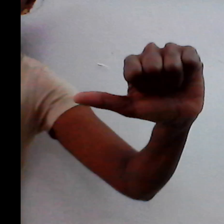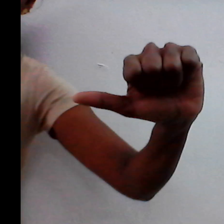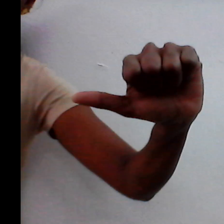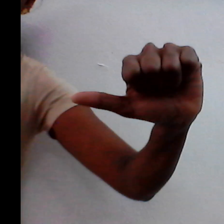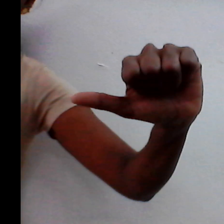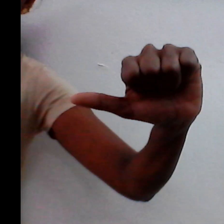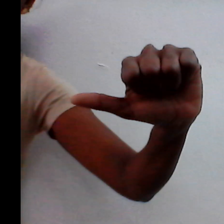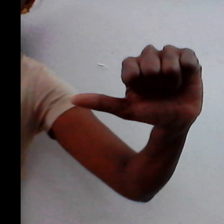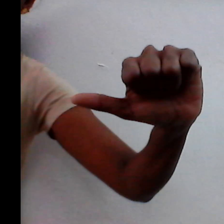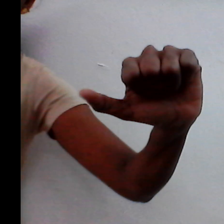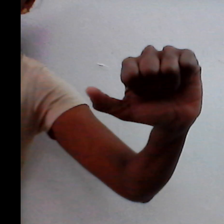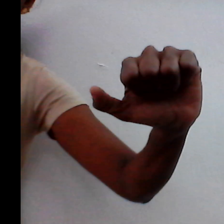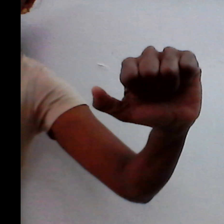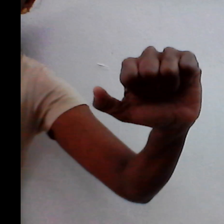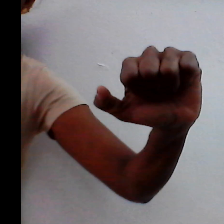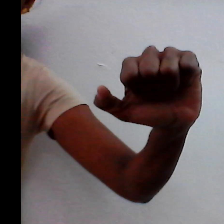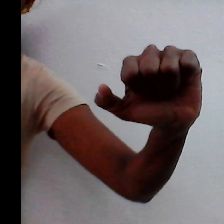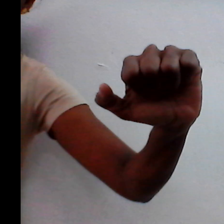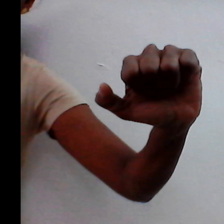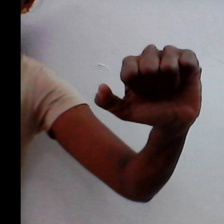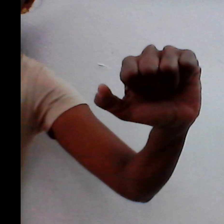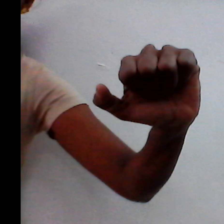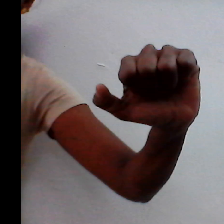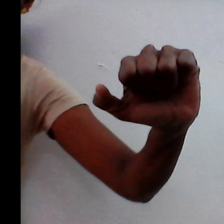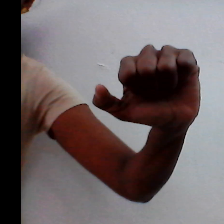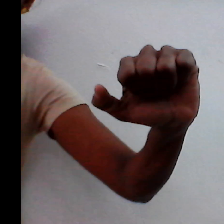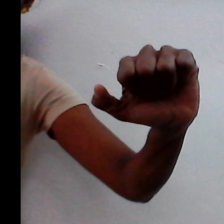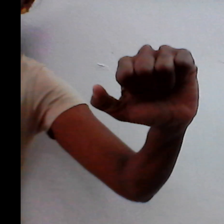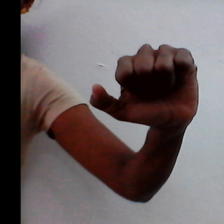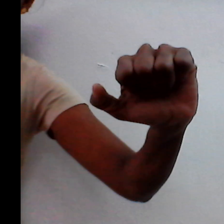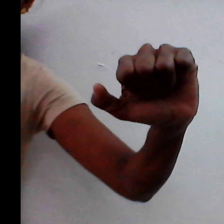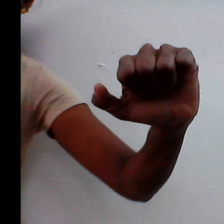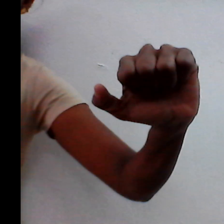ഏ